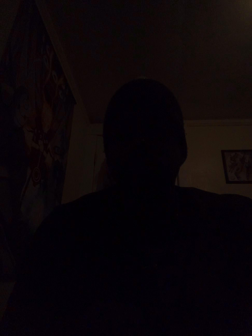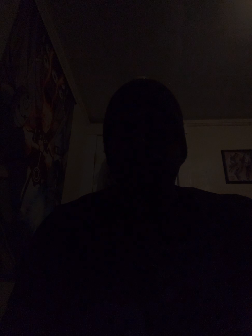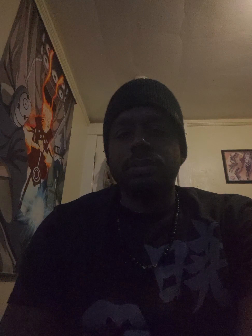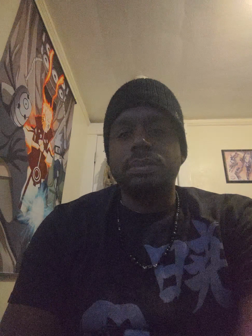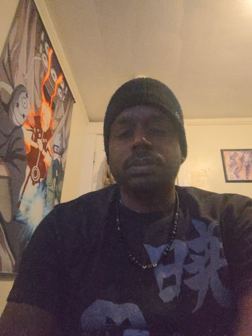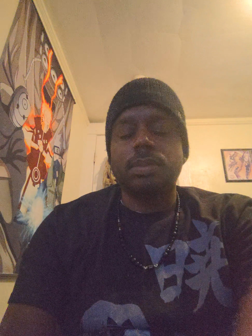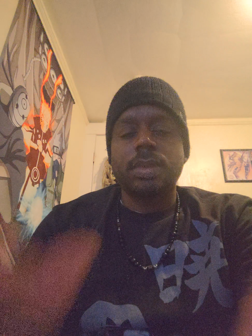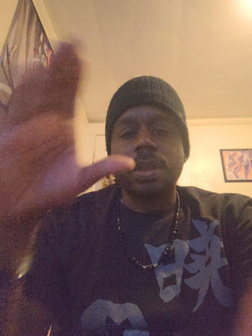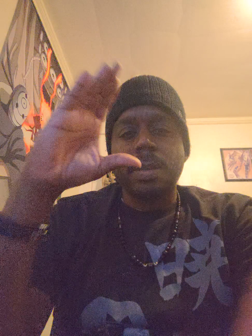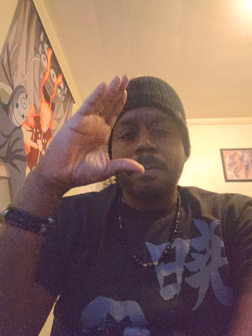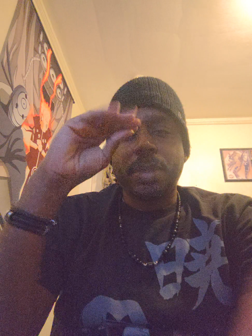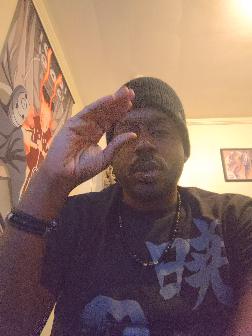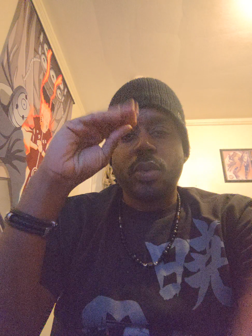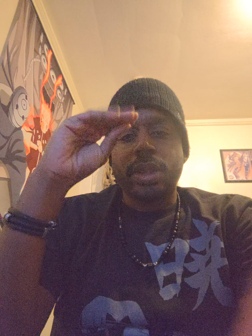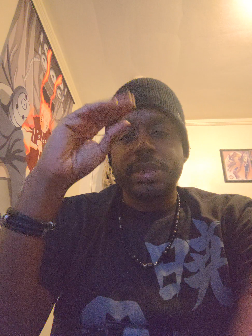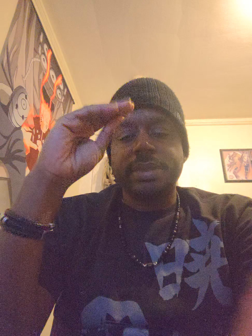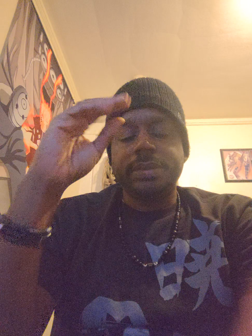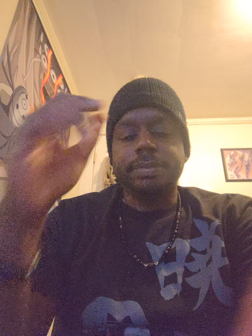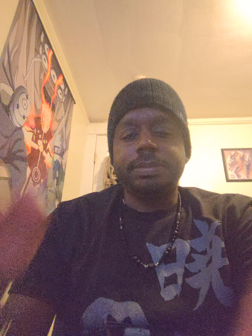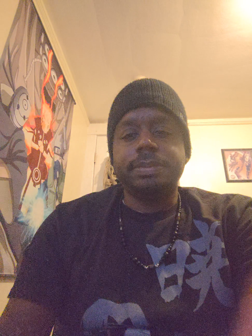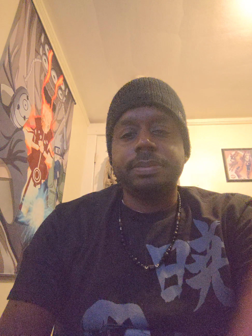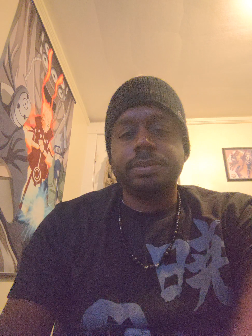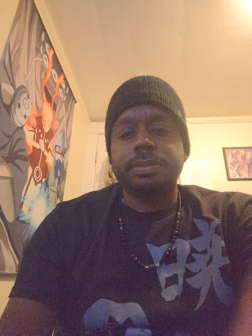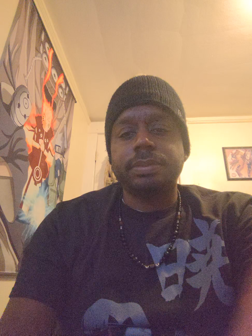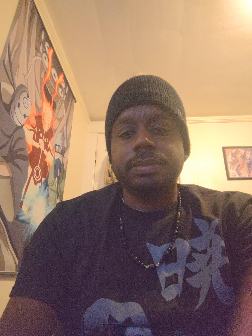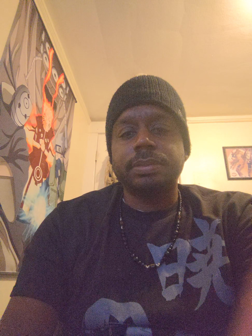boy